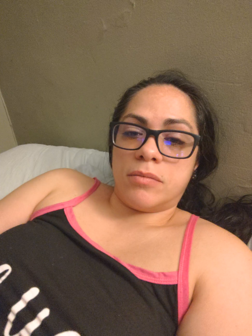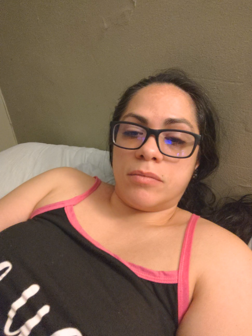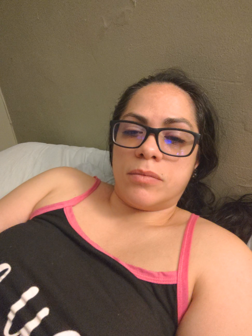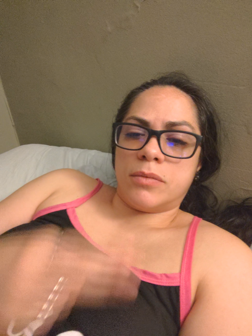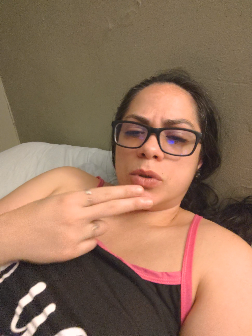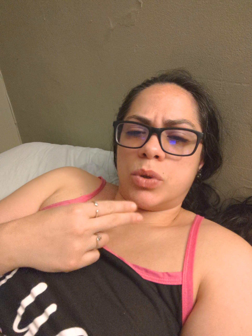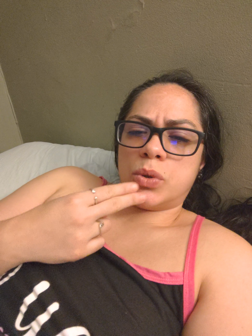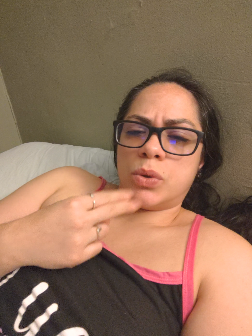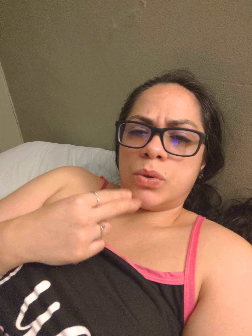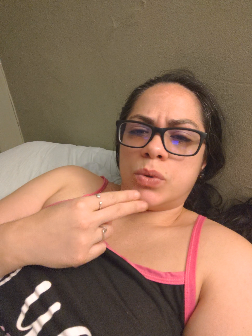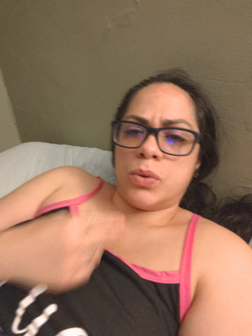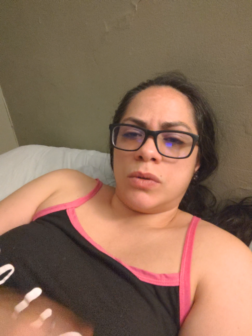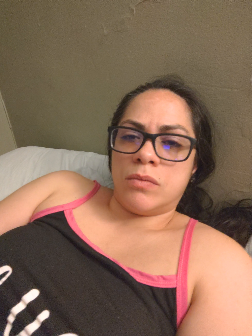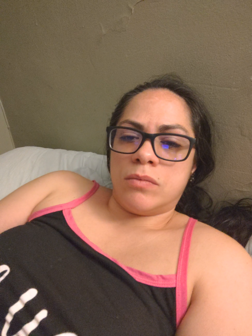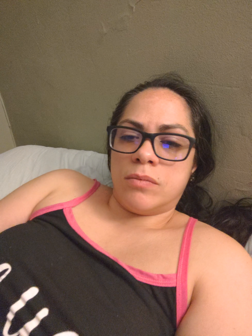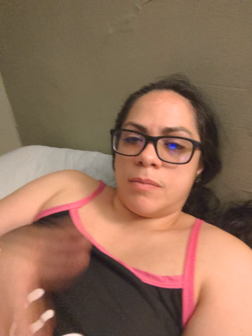cute